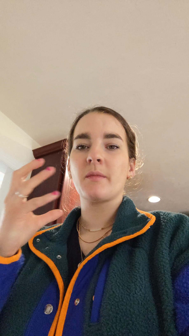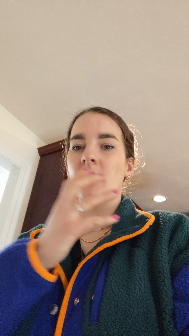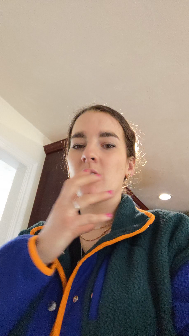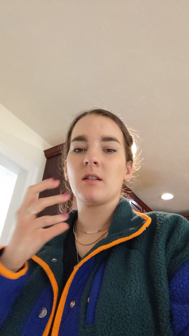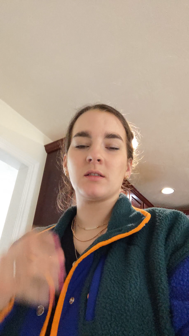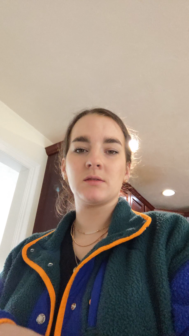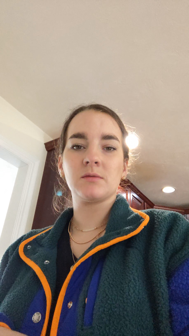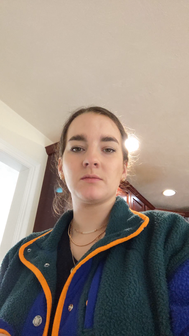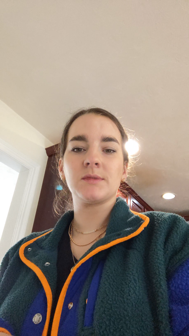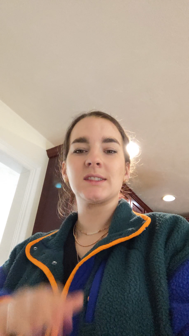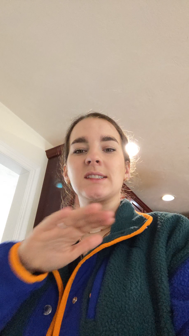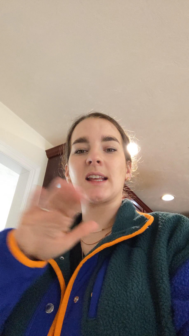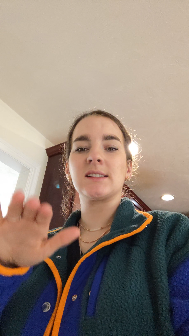nice